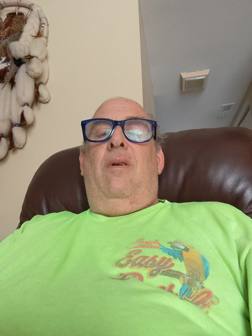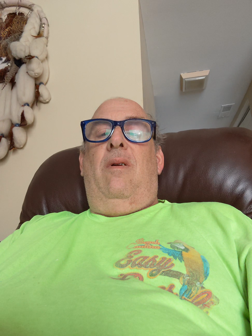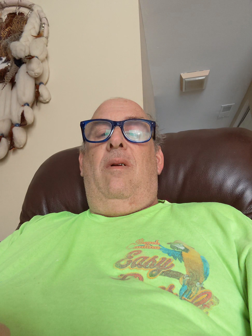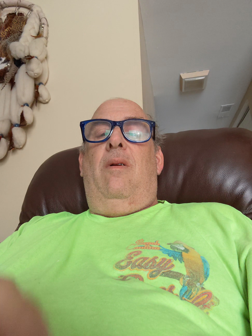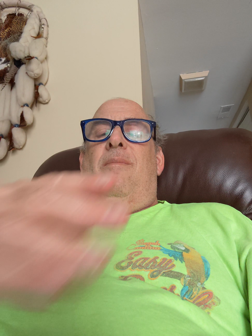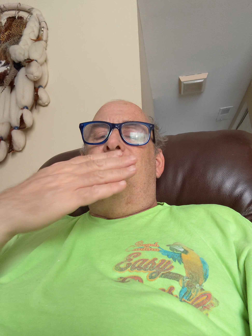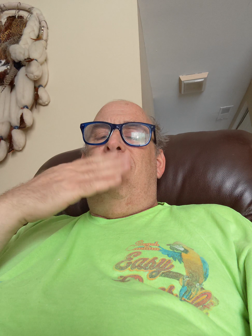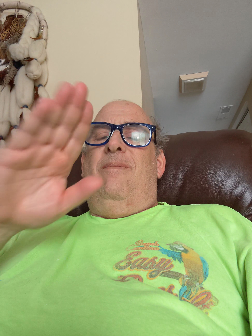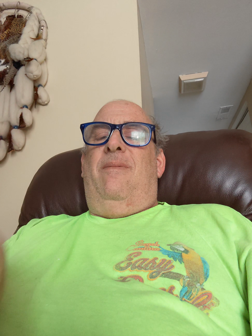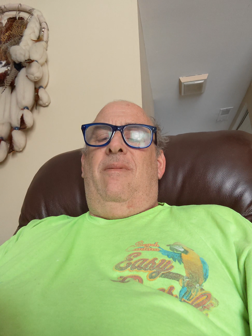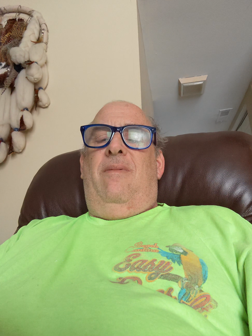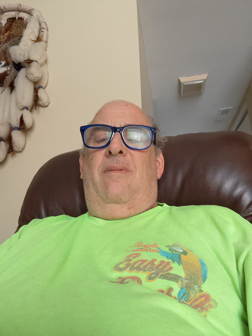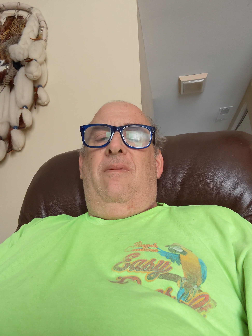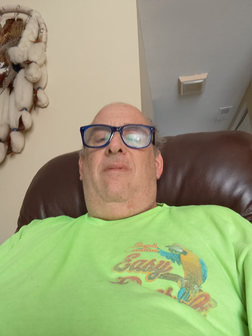bad